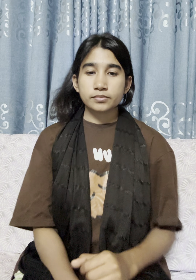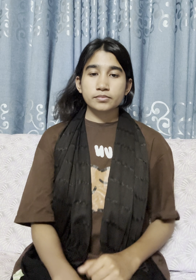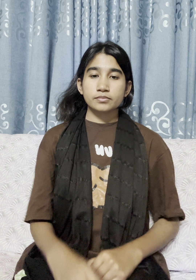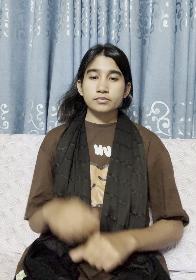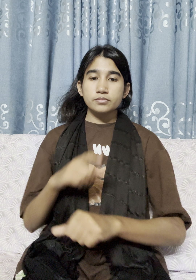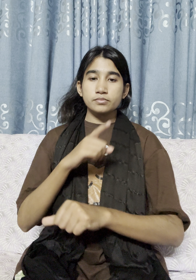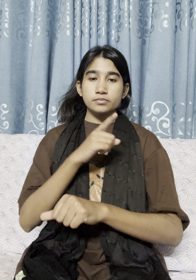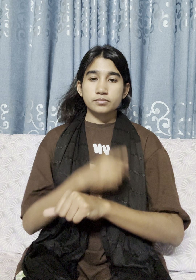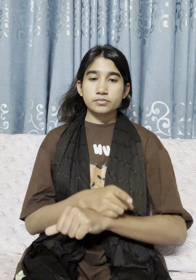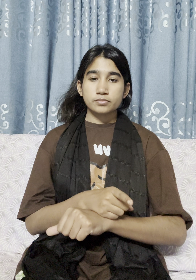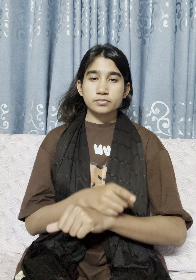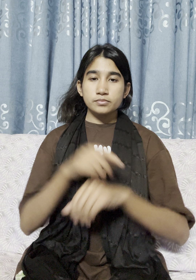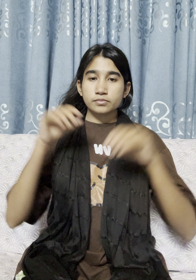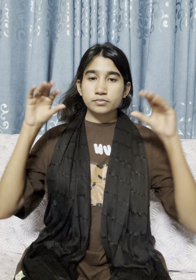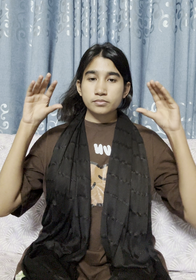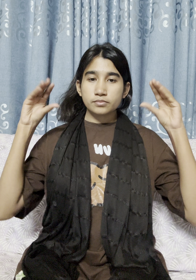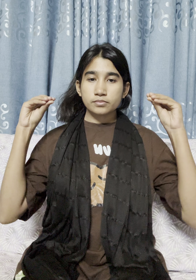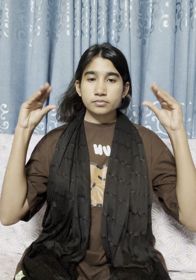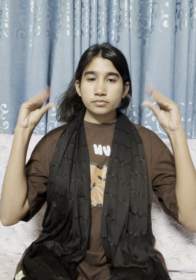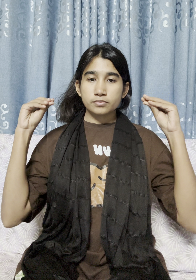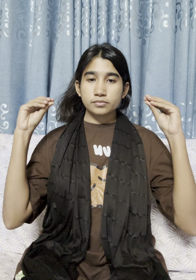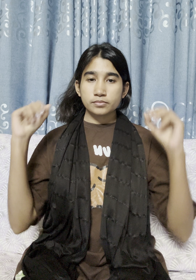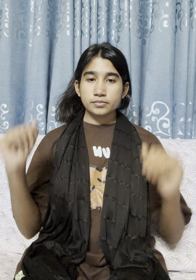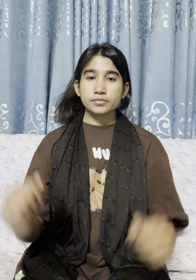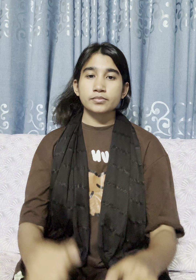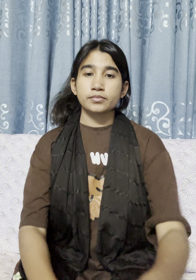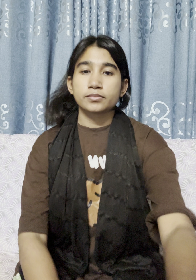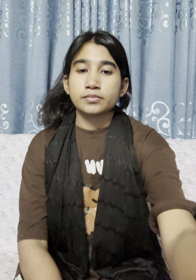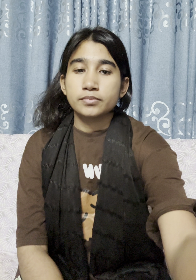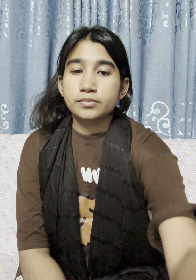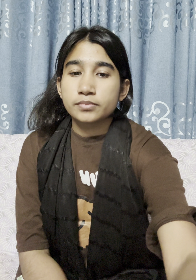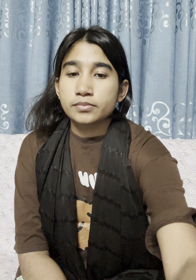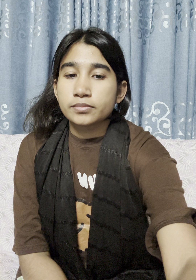শিক্ষক